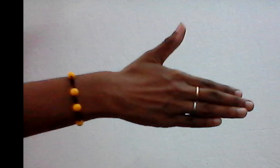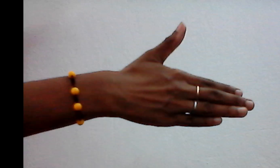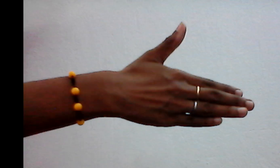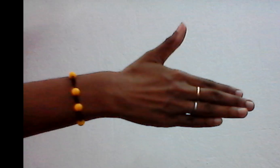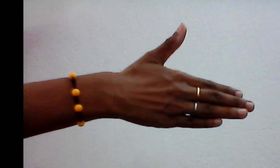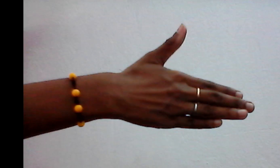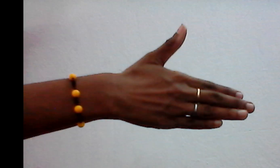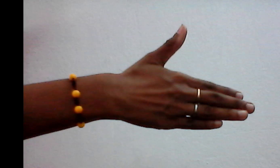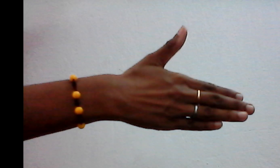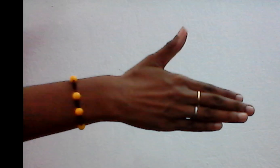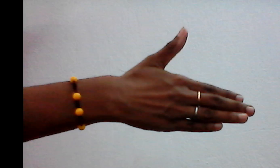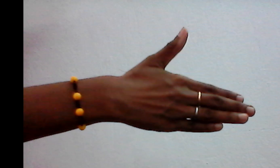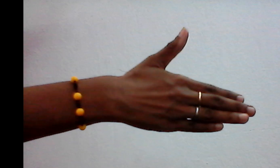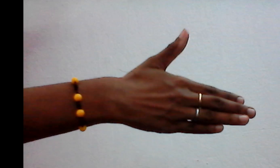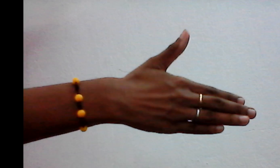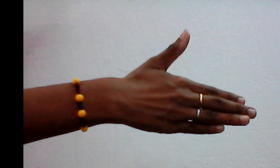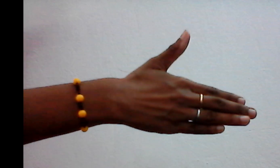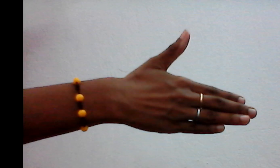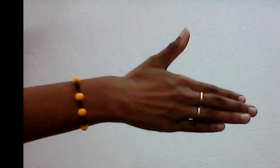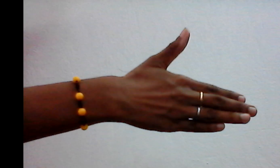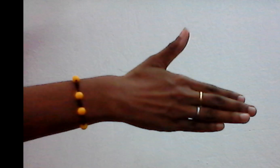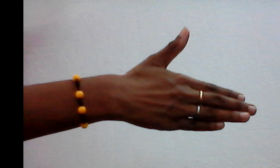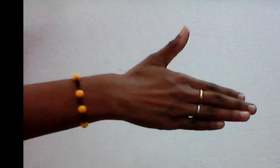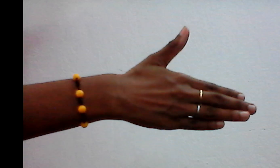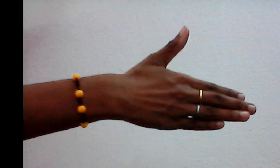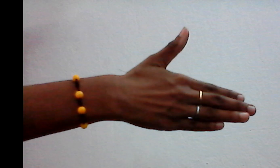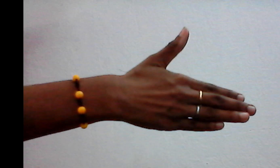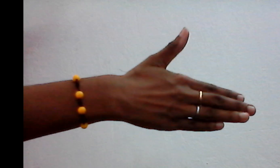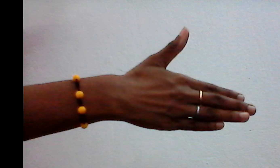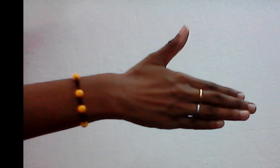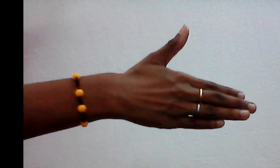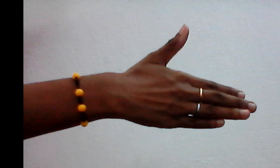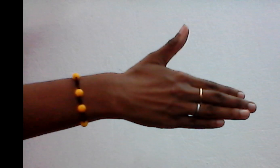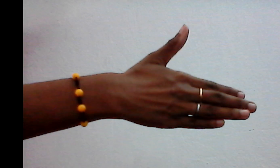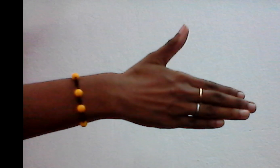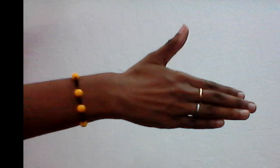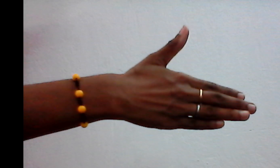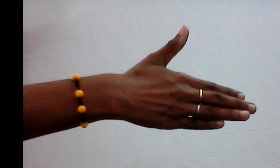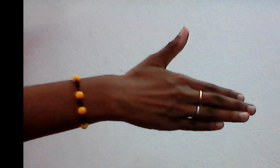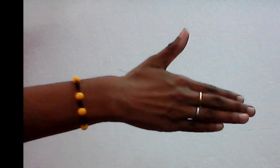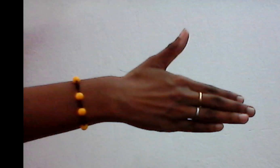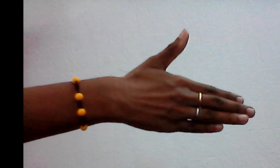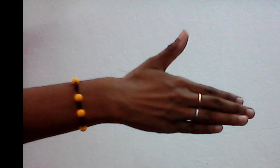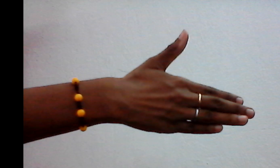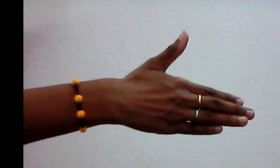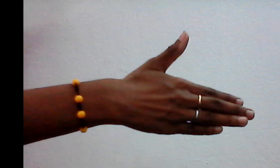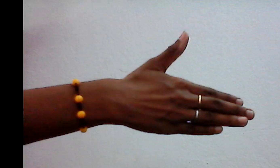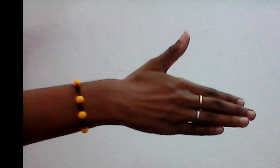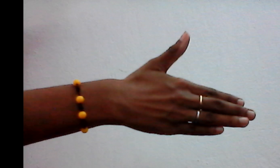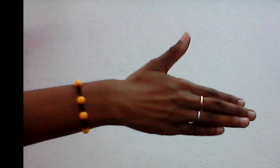ആ